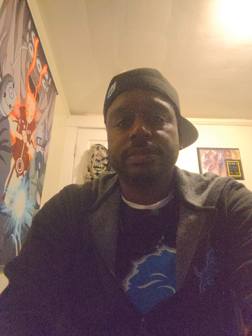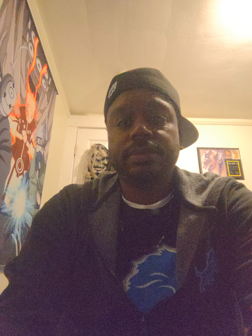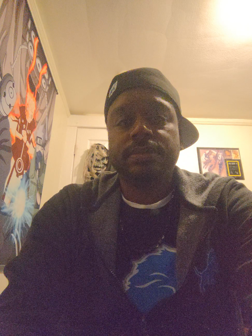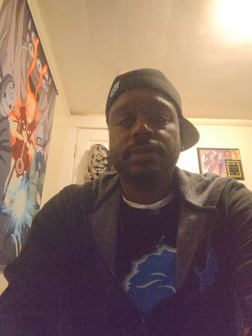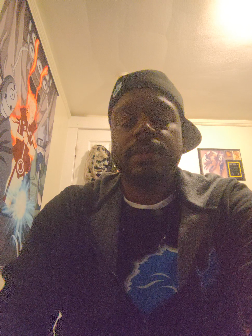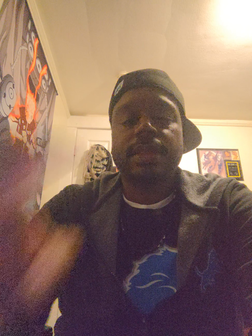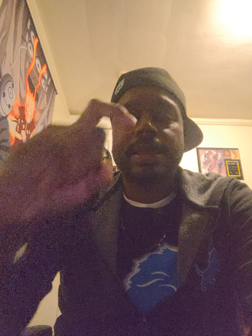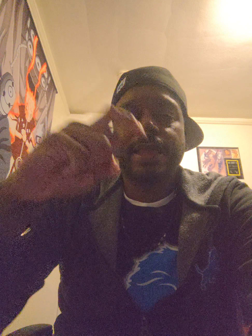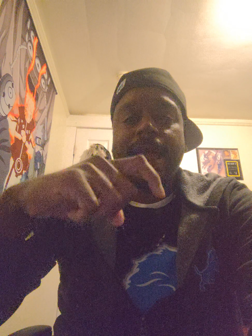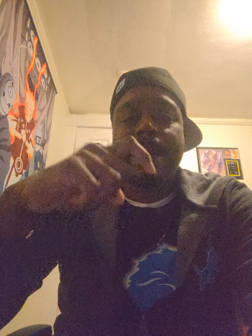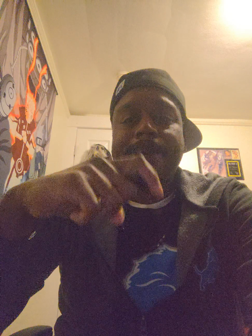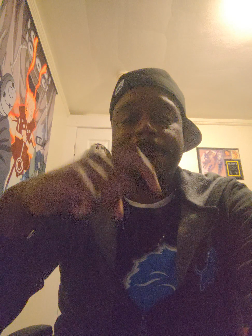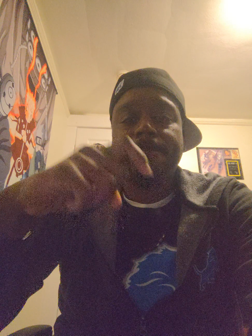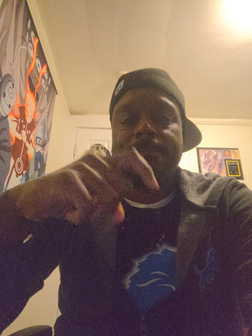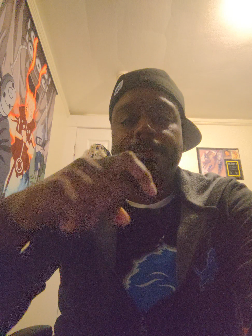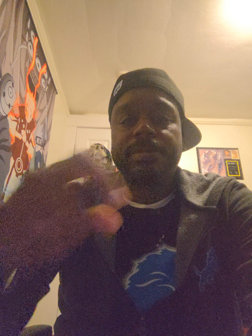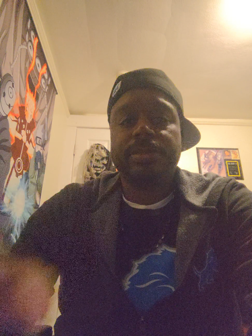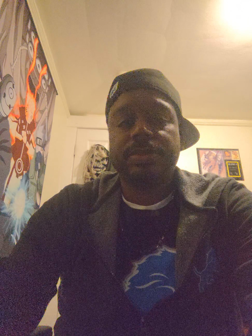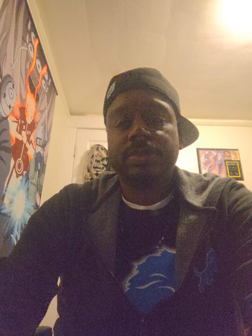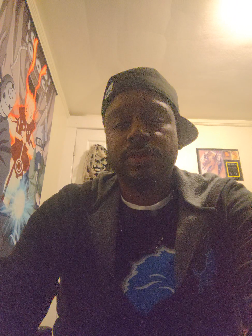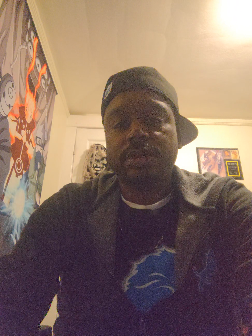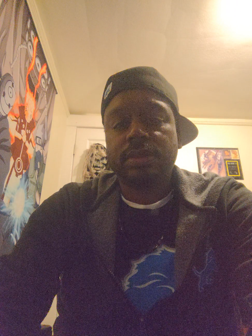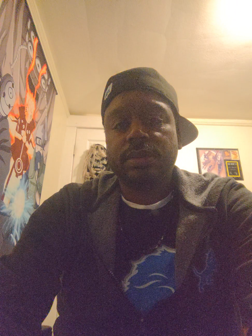time